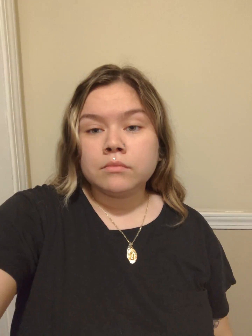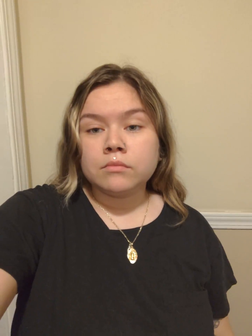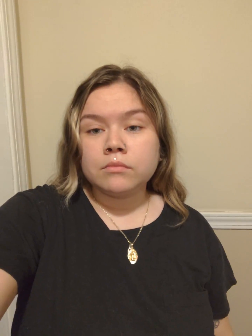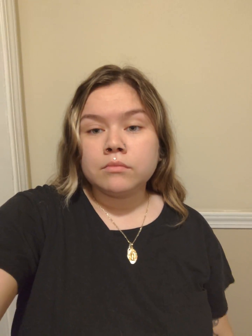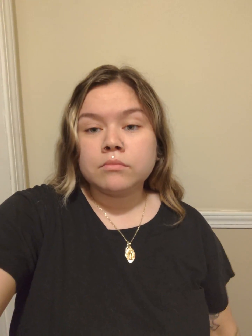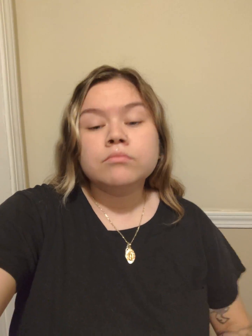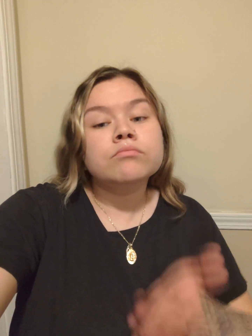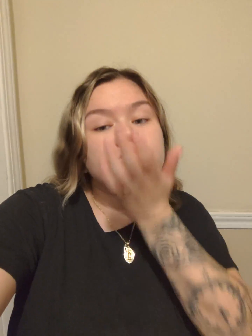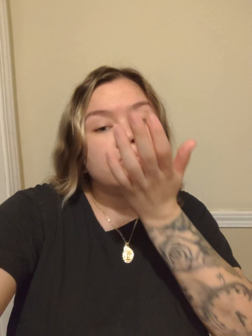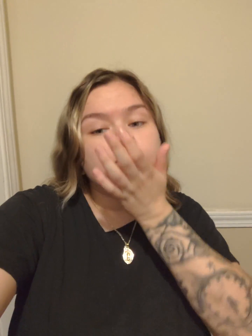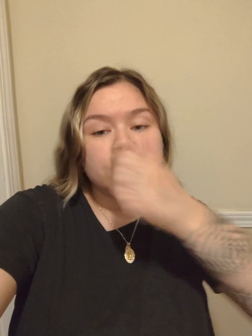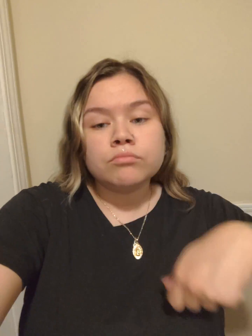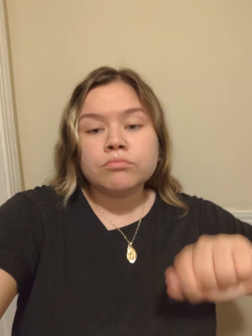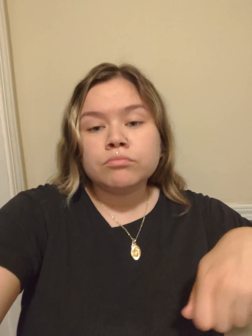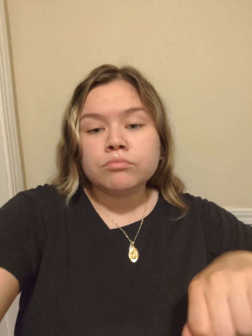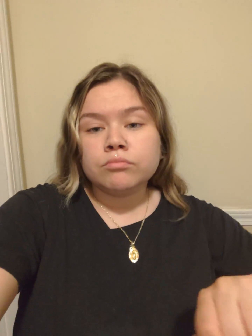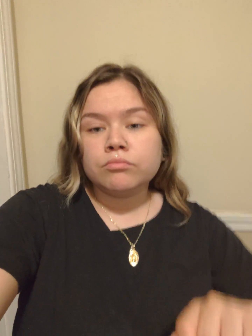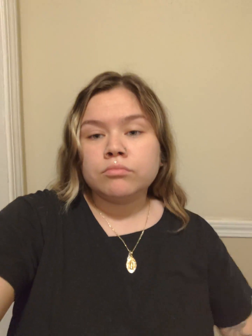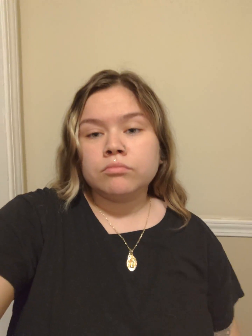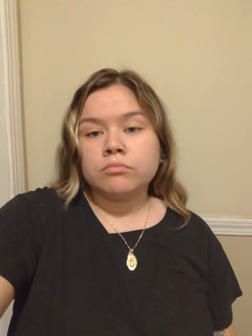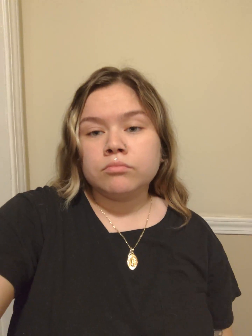lawn mower